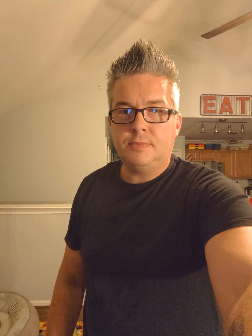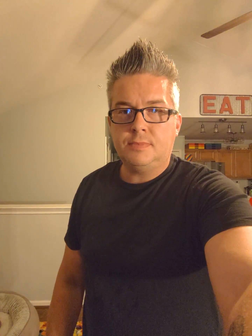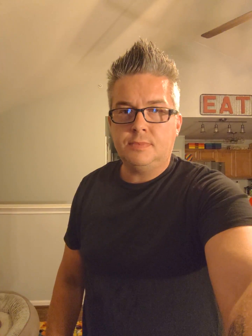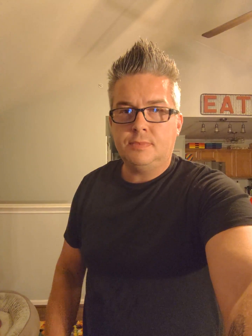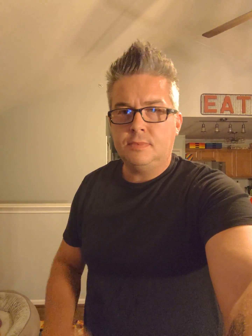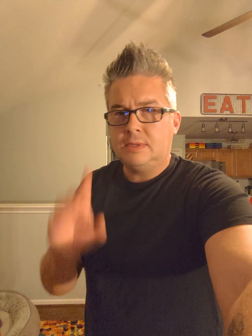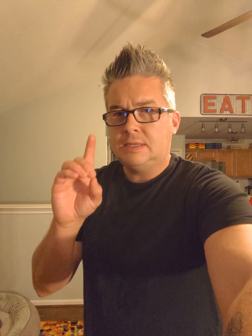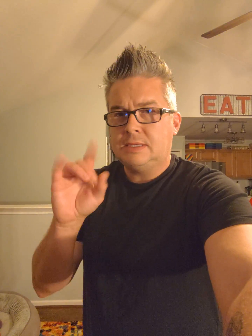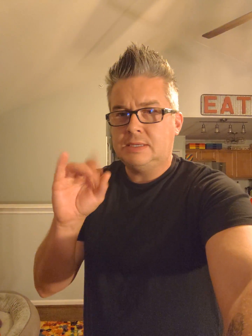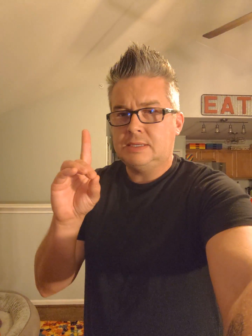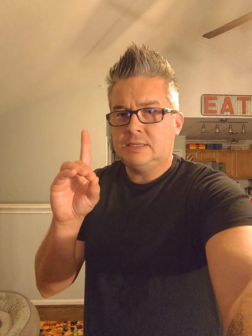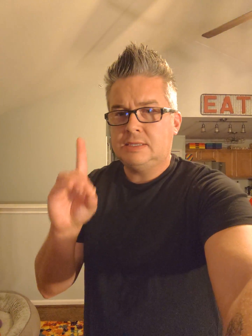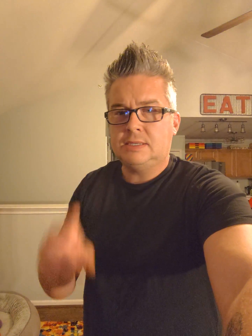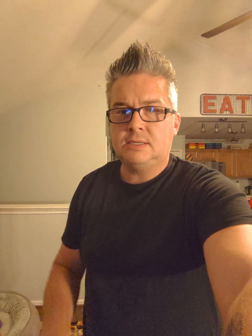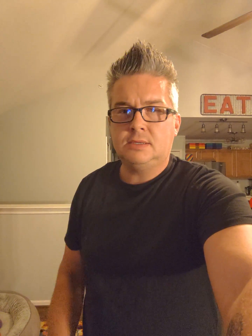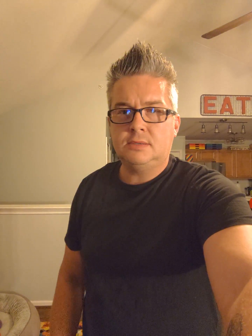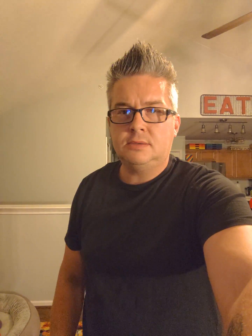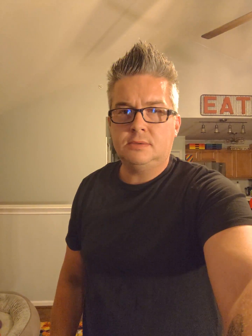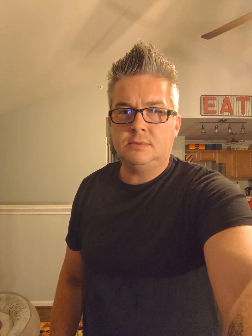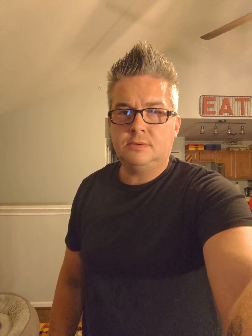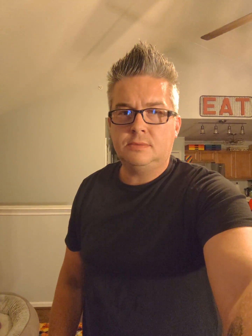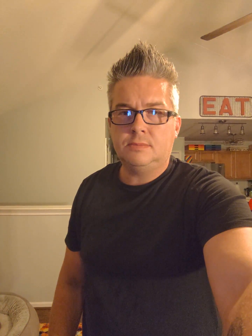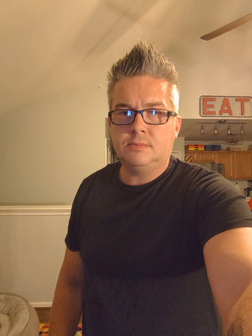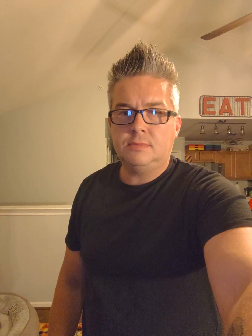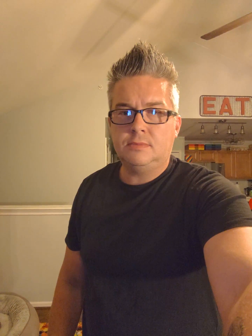did